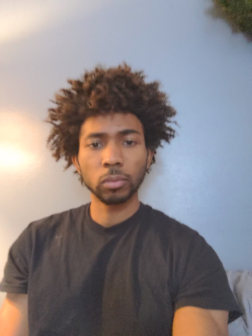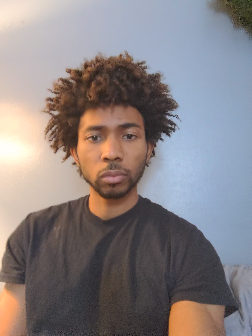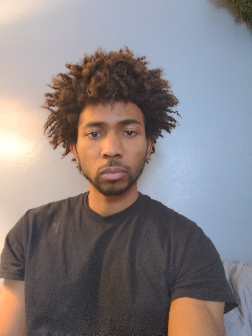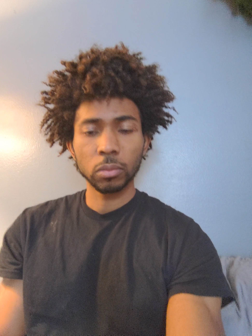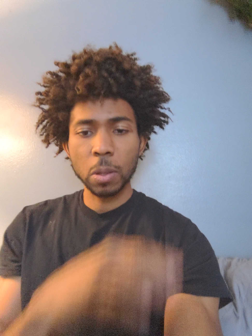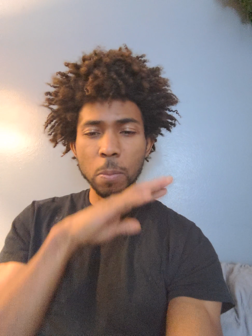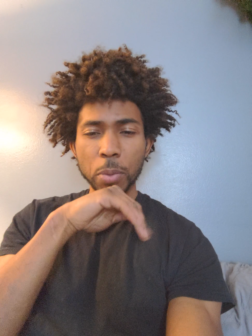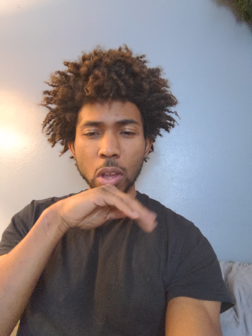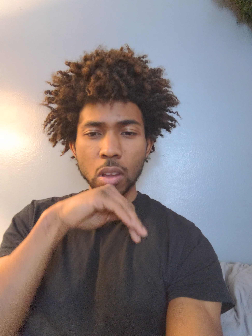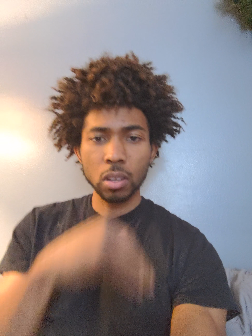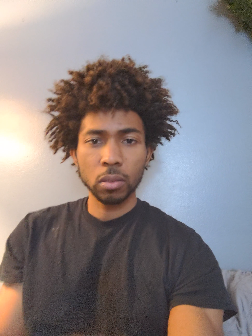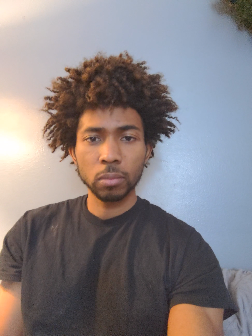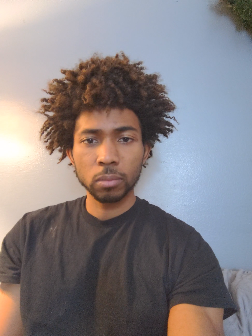pig